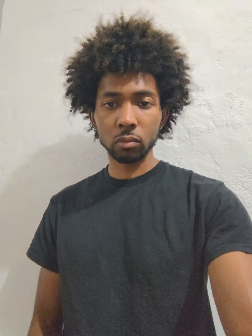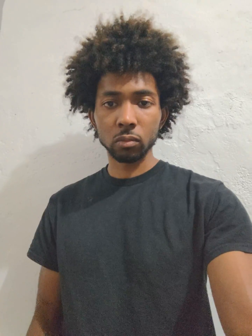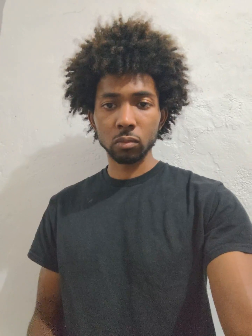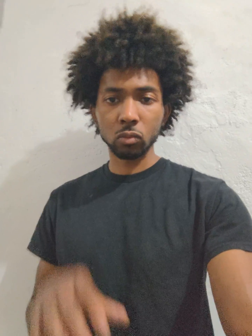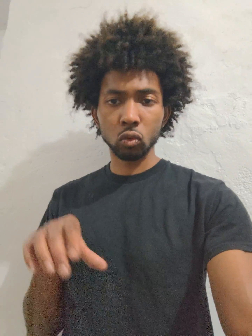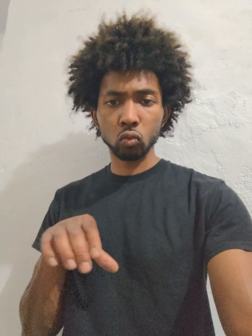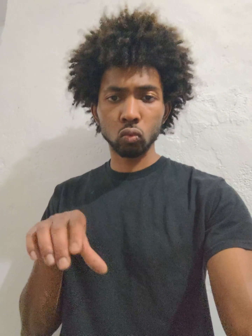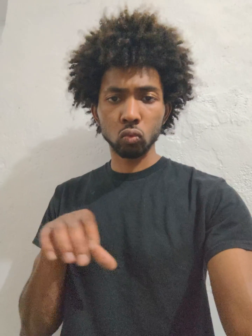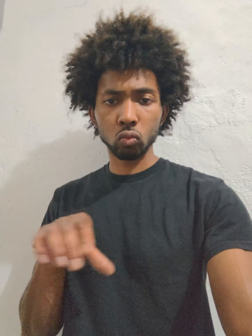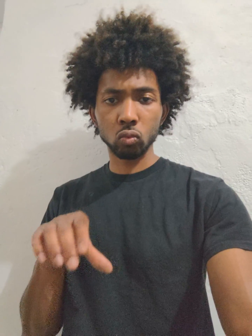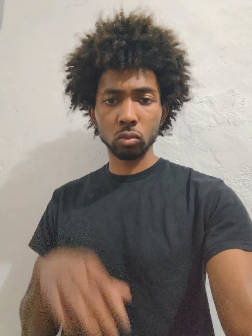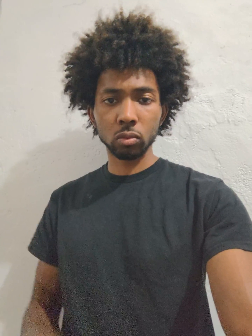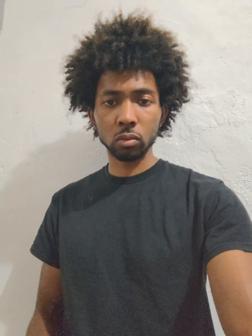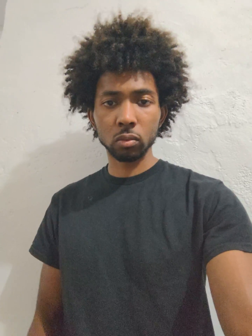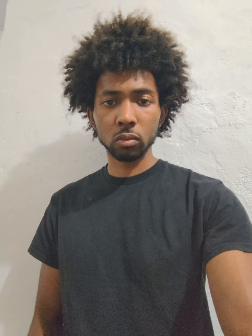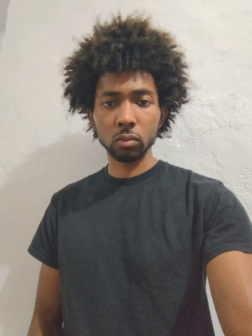does